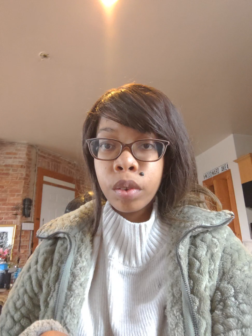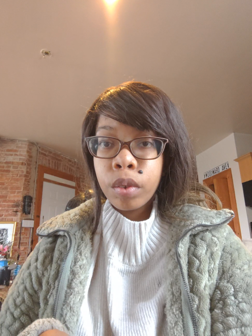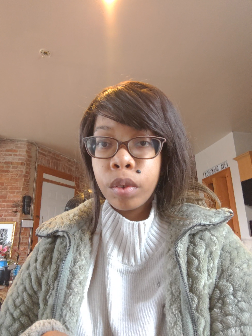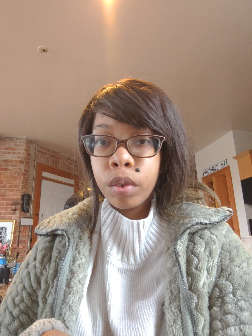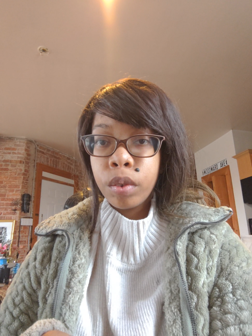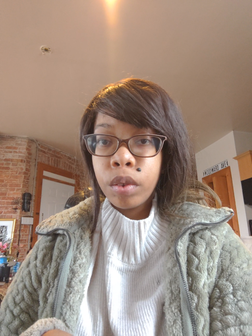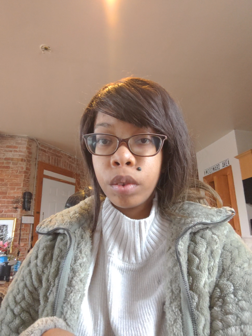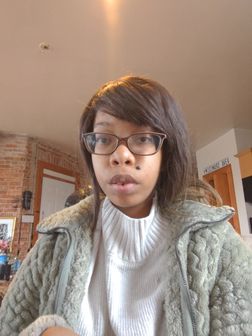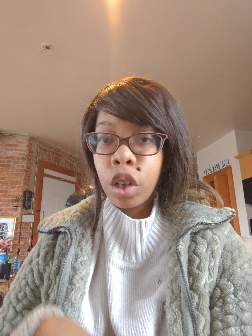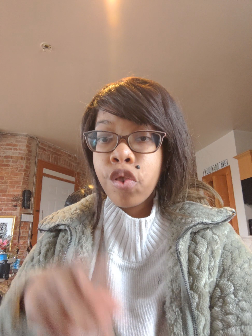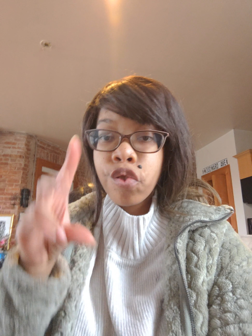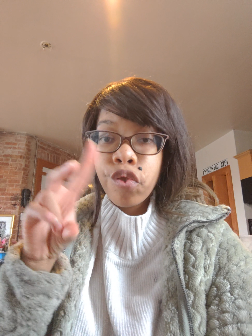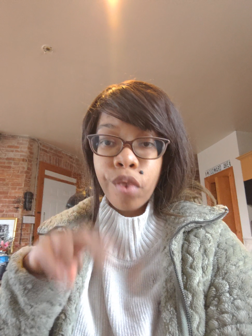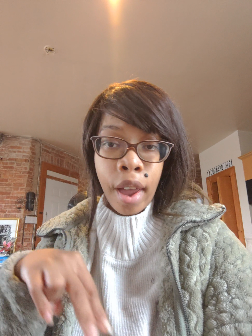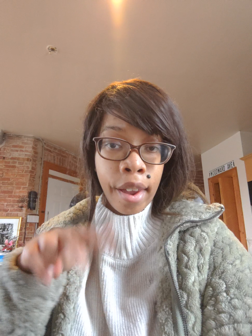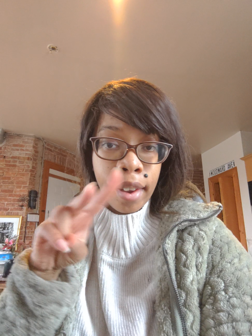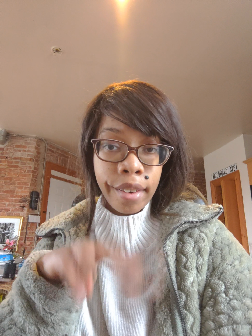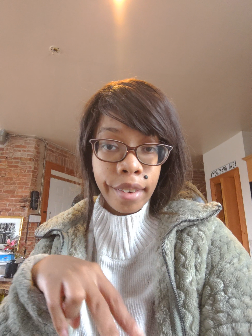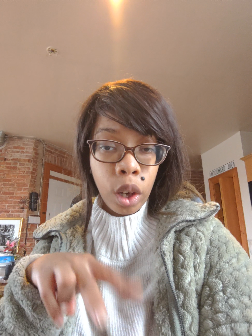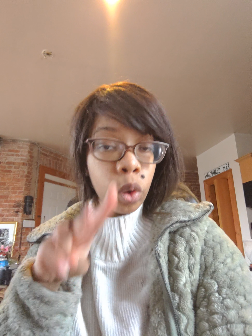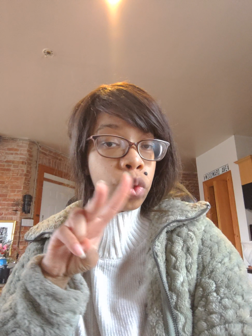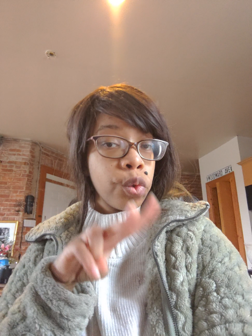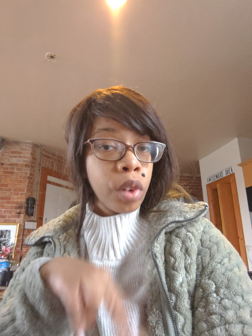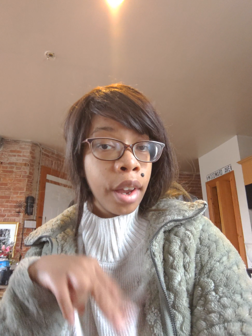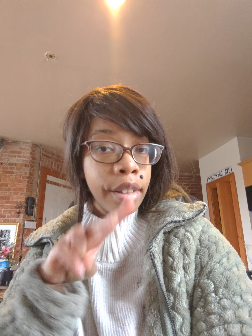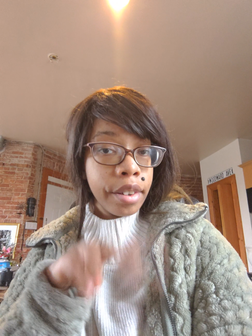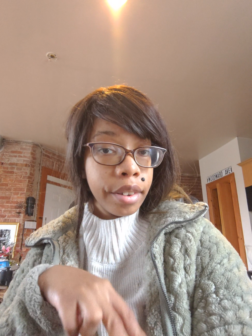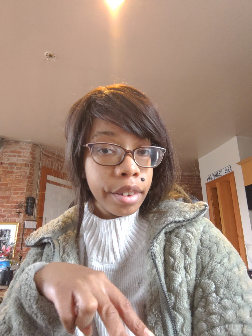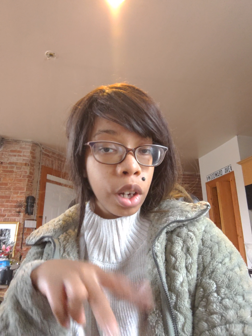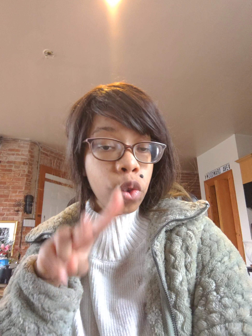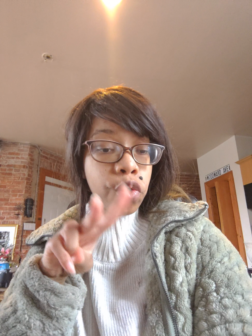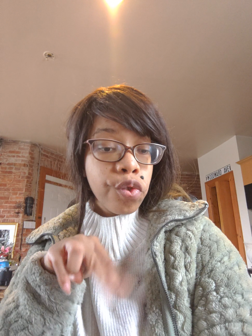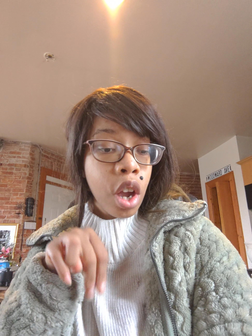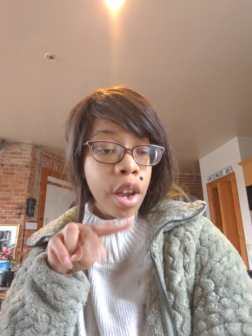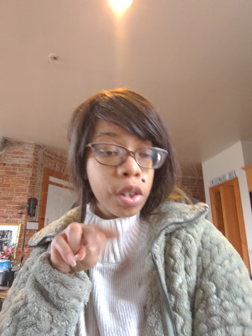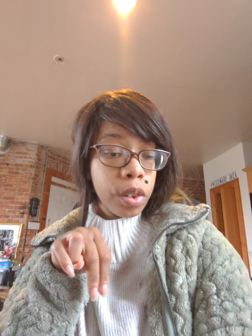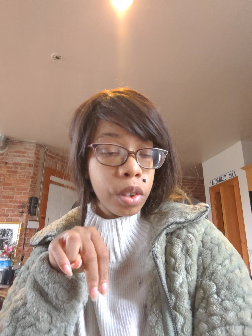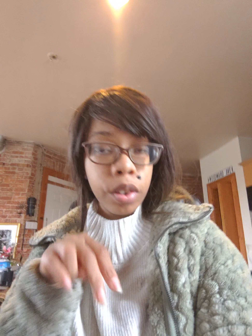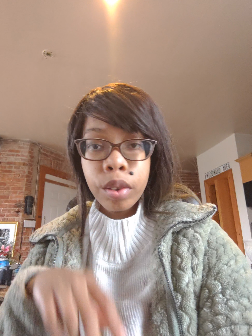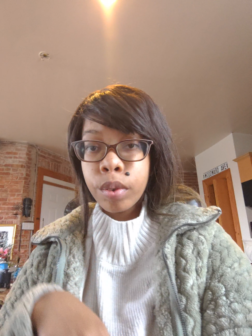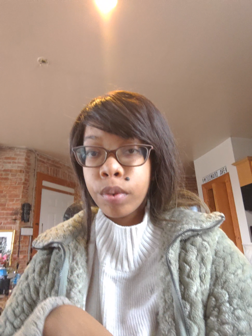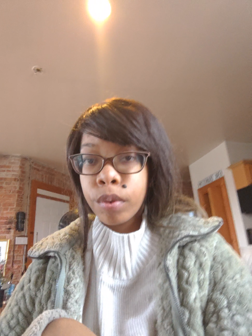read